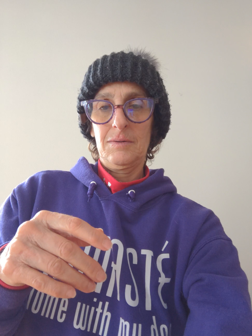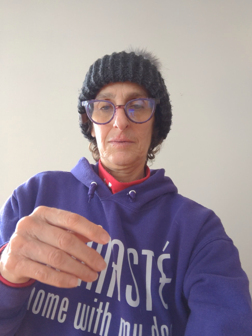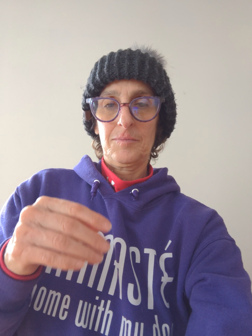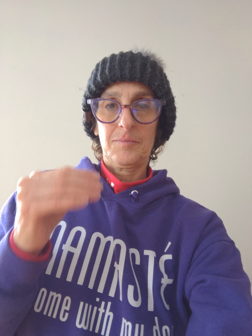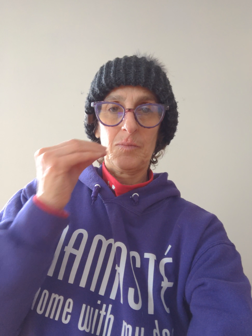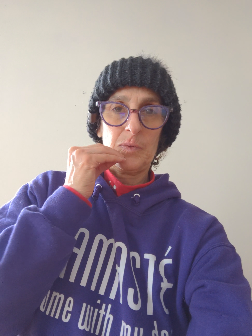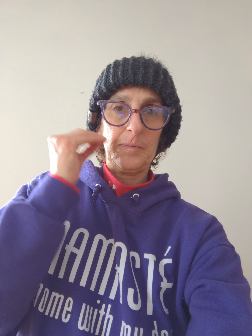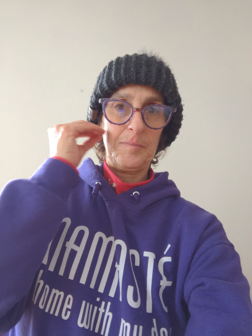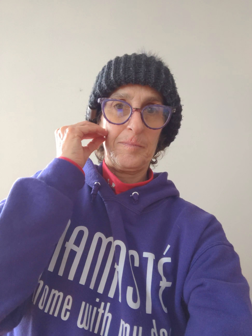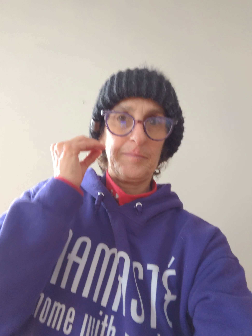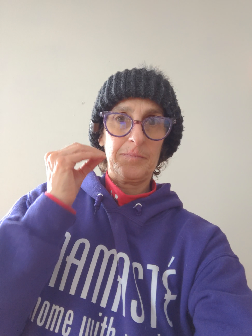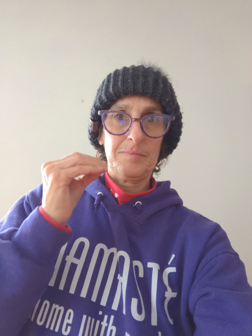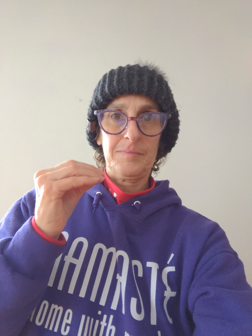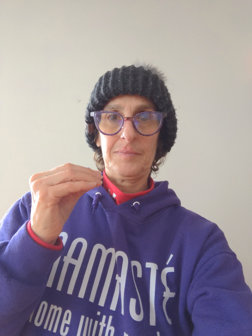home